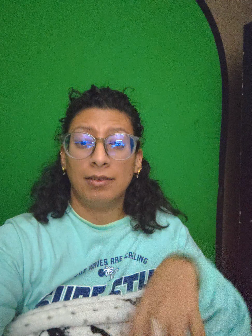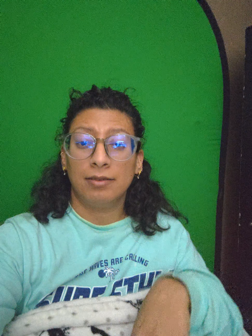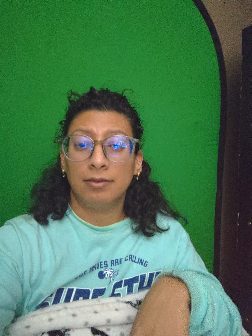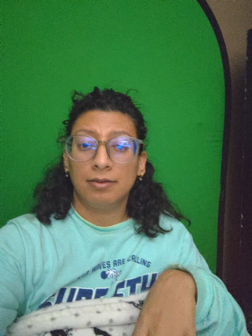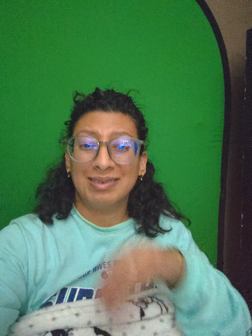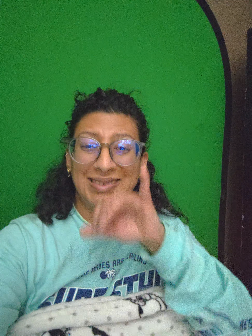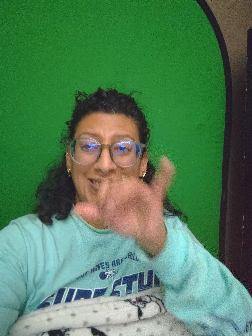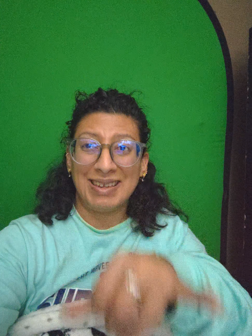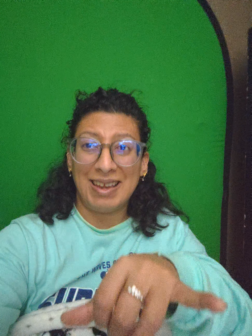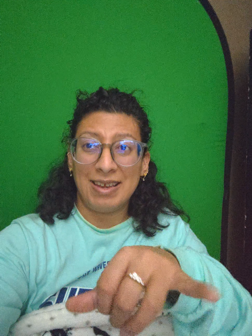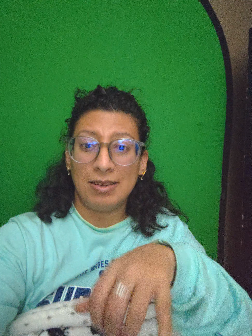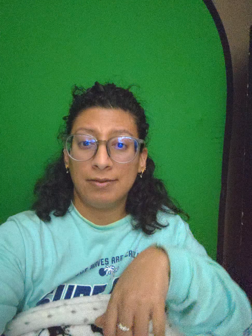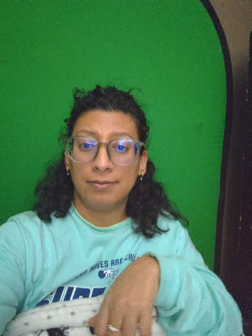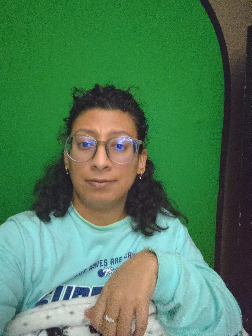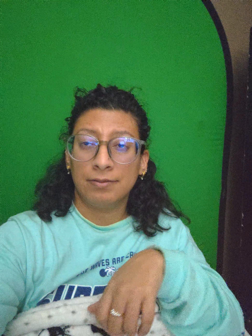stay